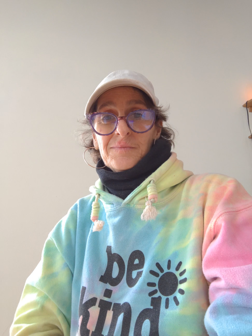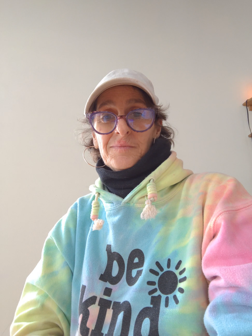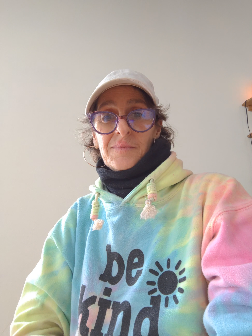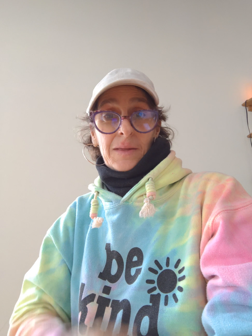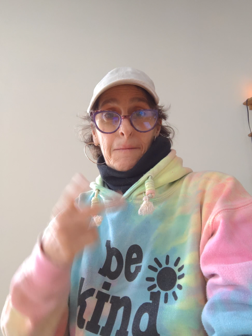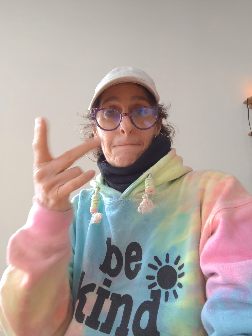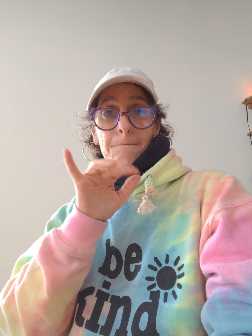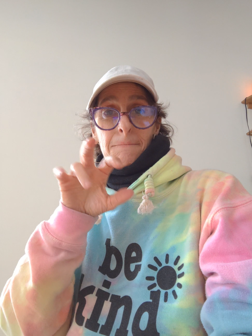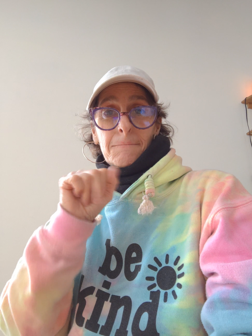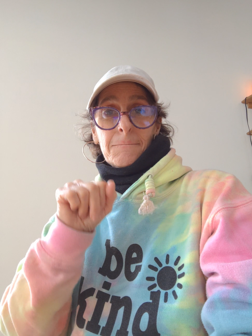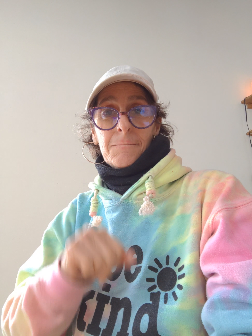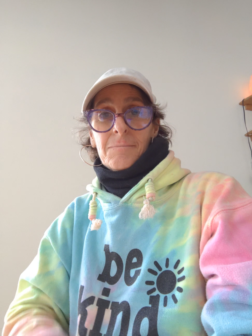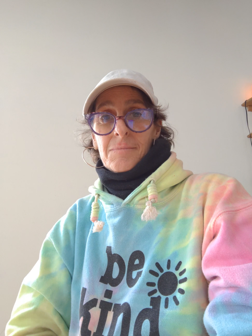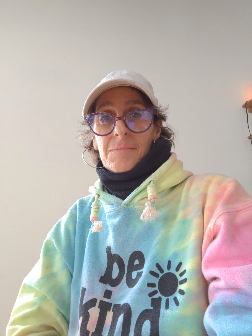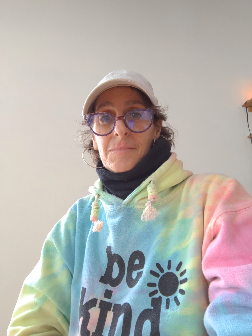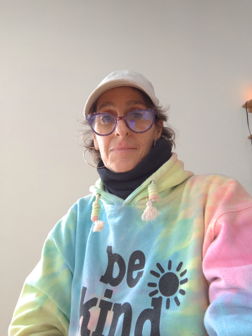pizza